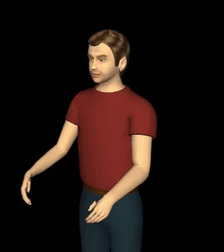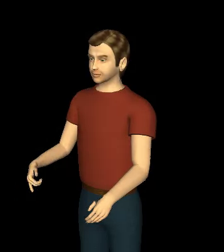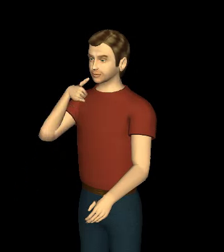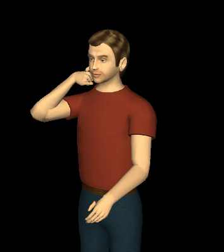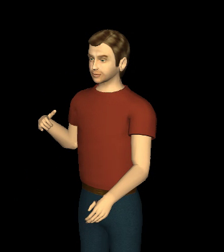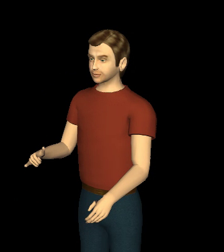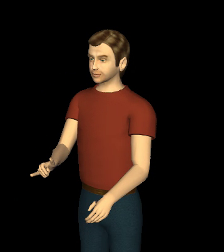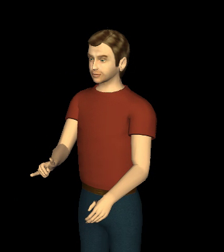يتصل هاتفيا